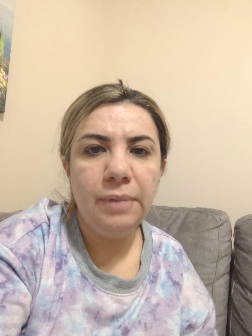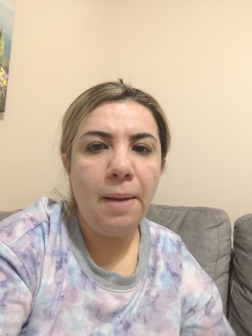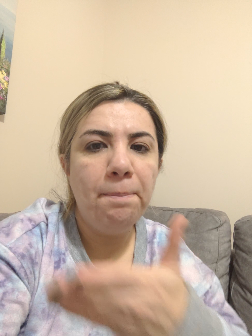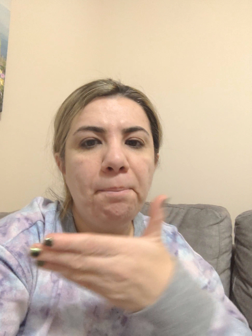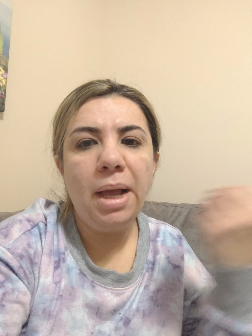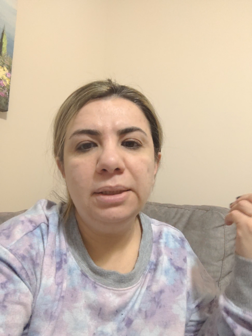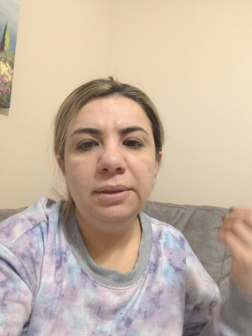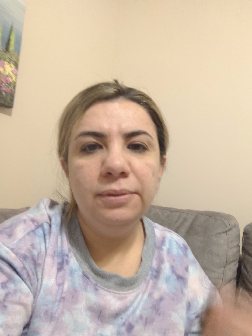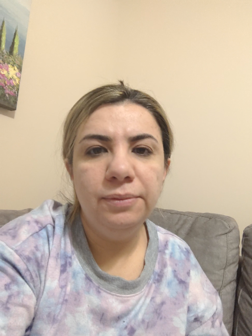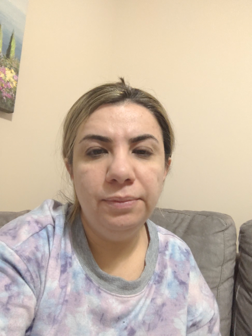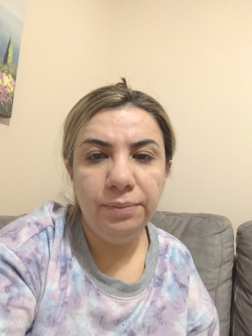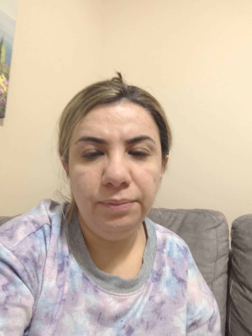better